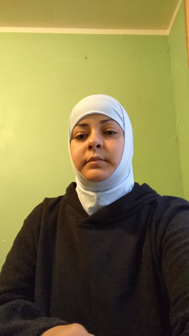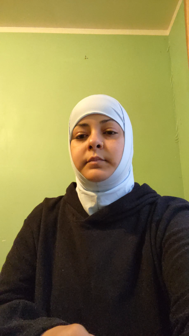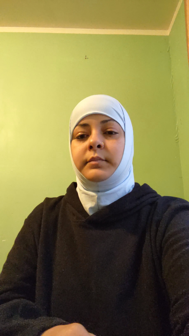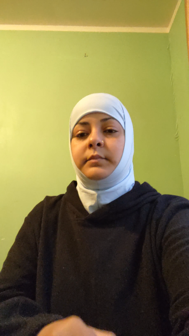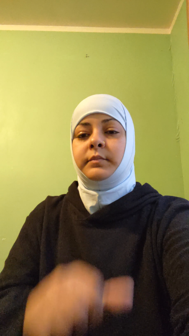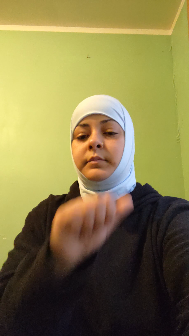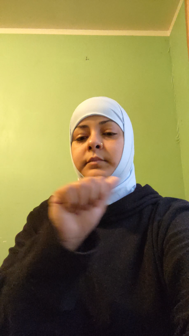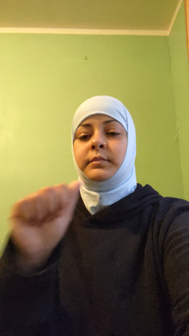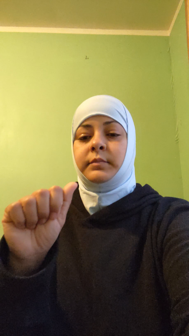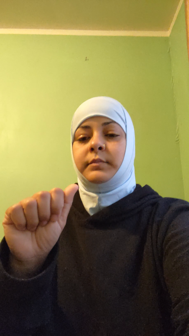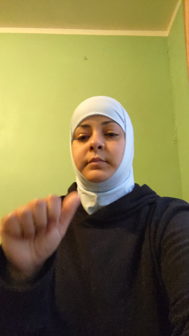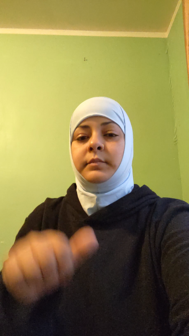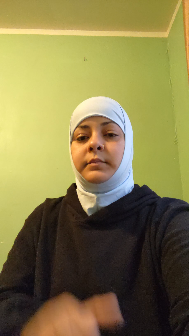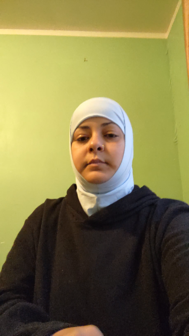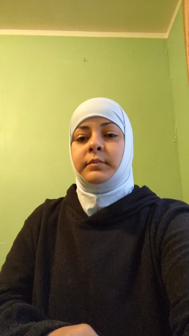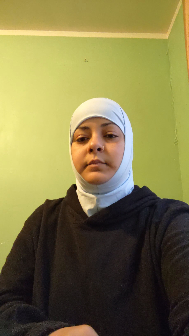a